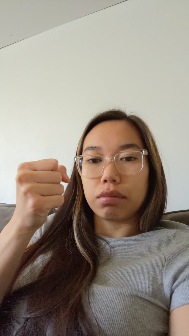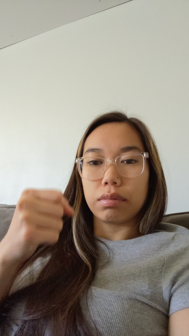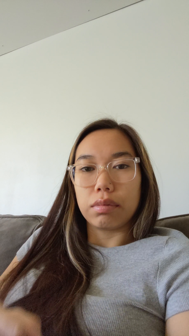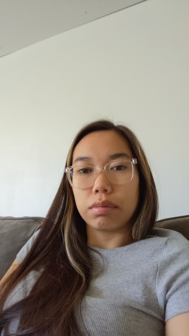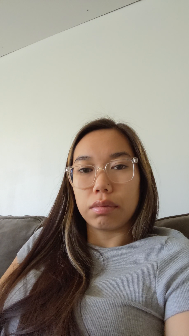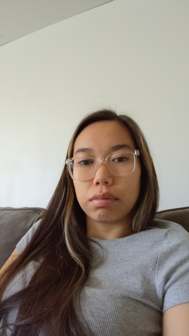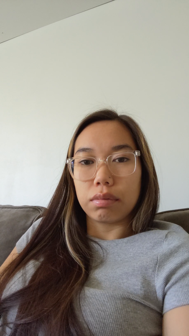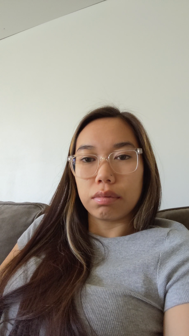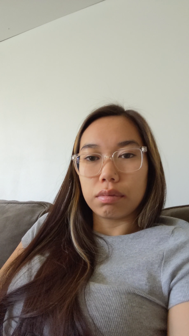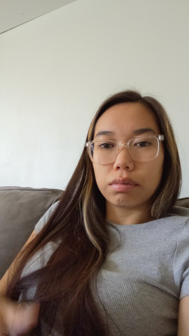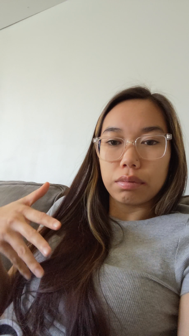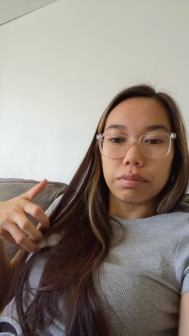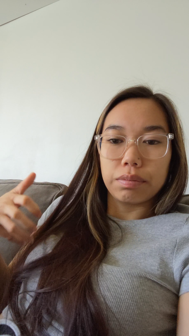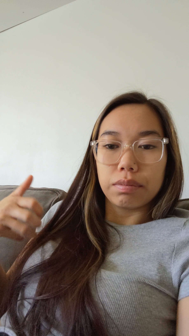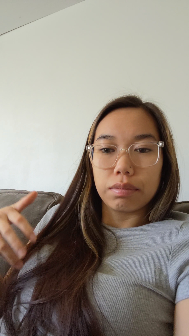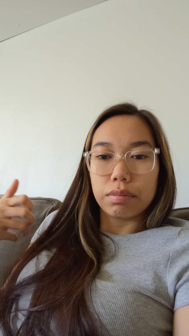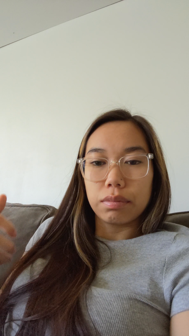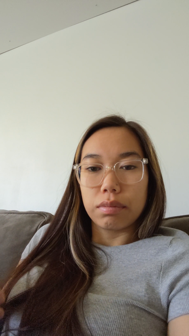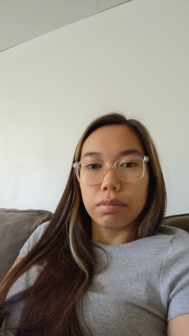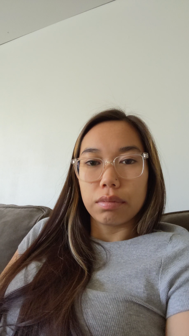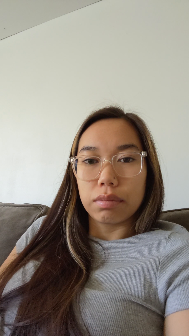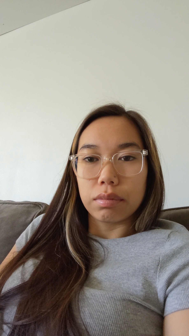monkey